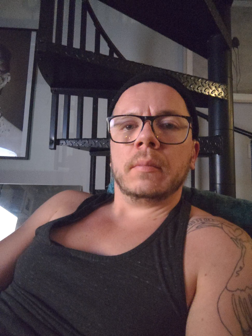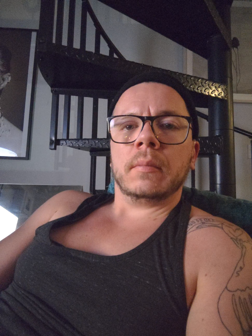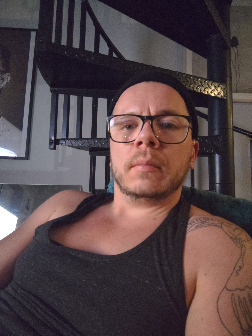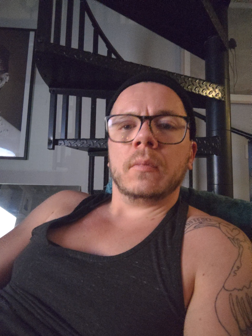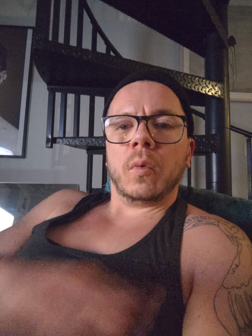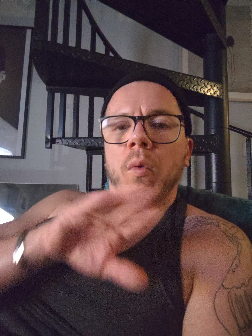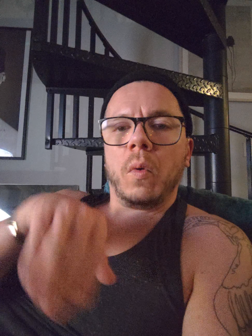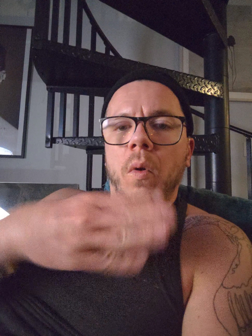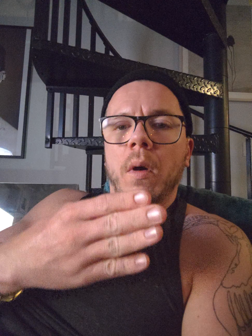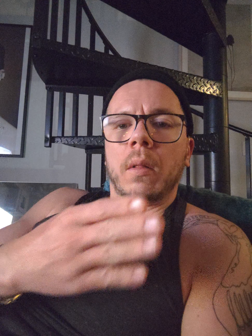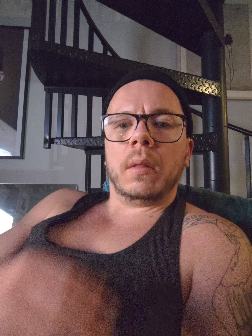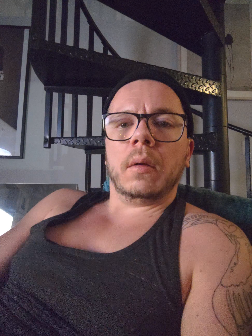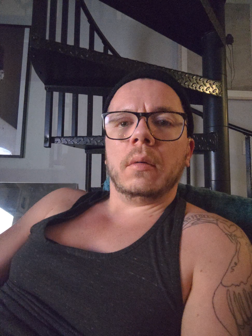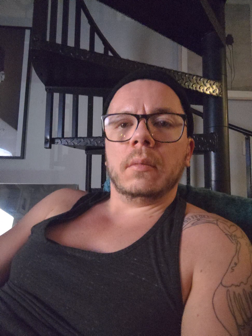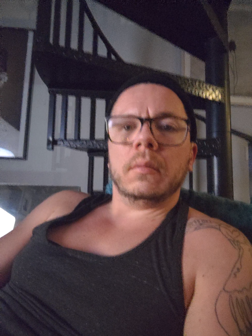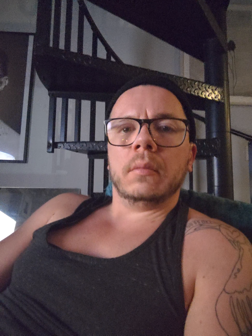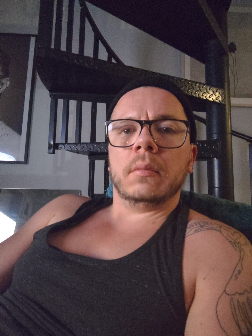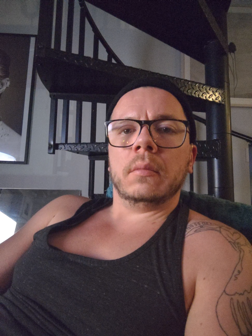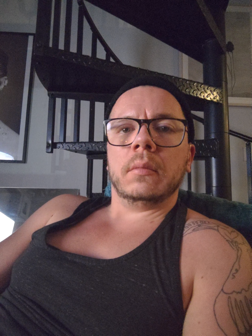all